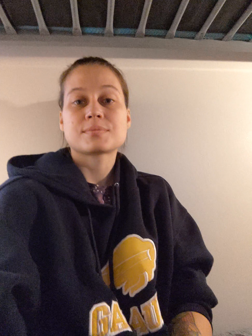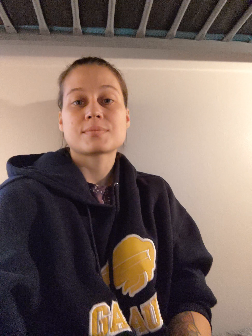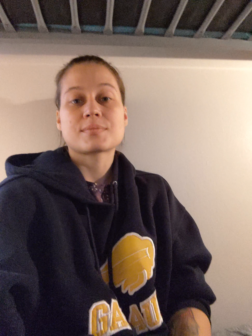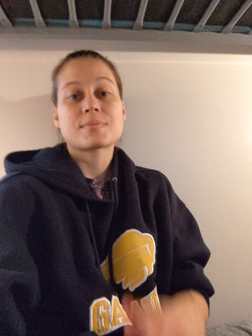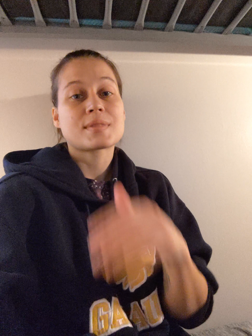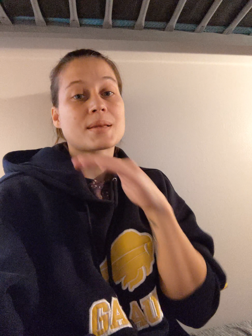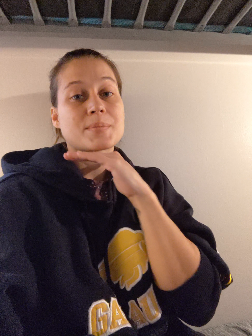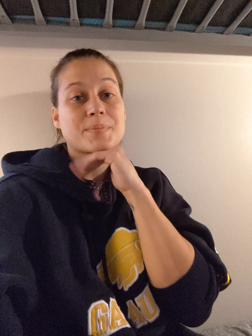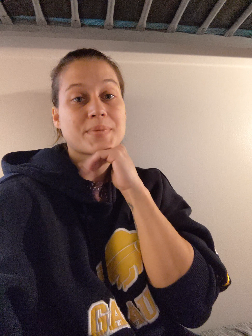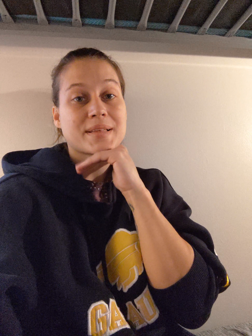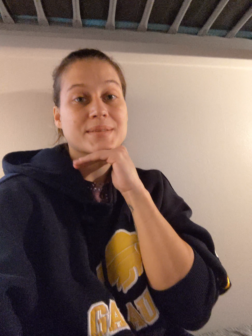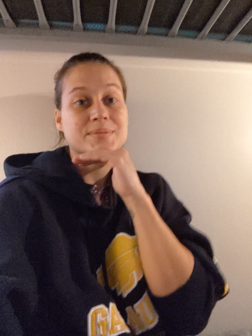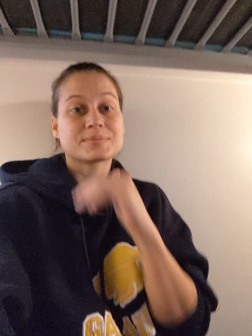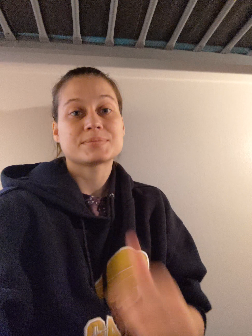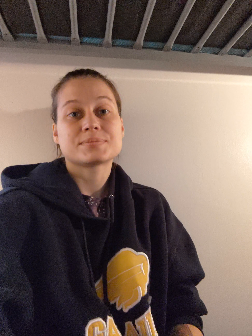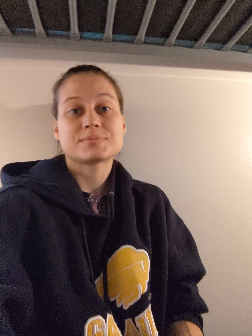pig